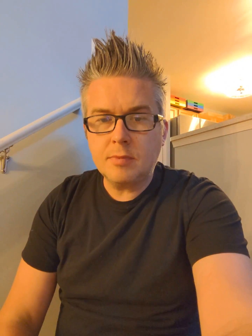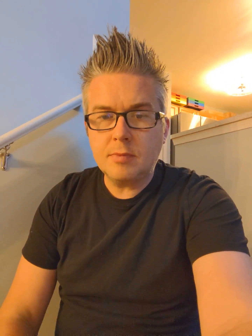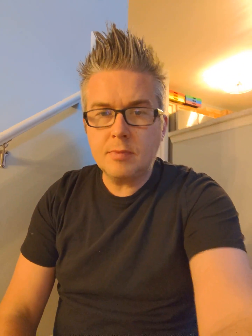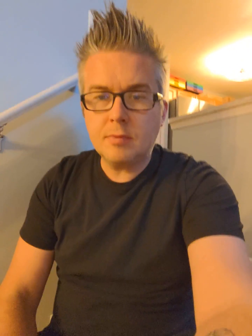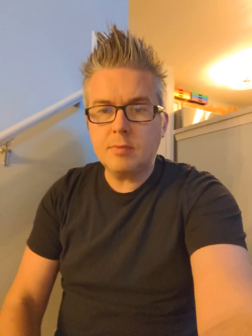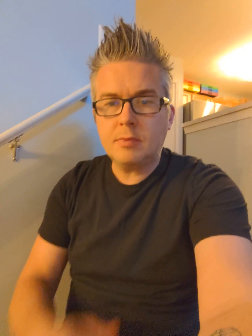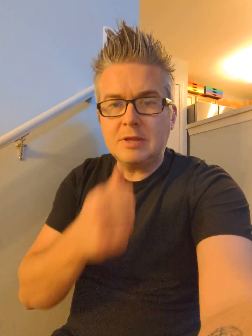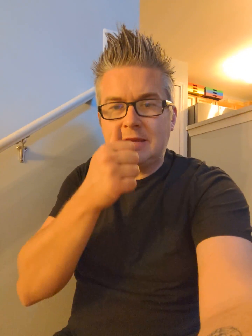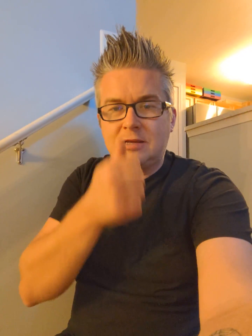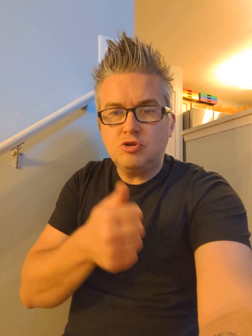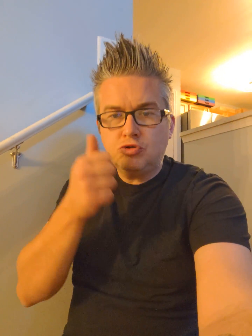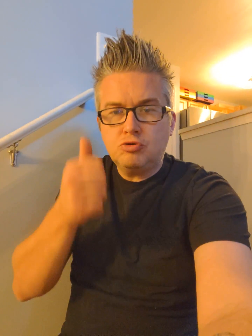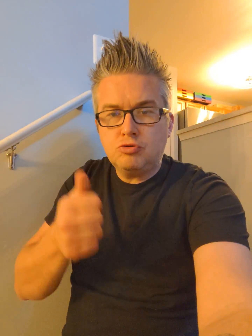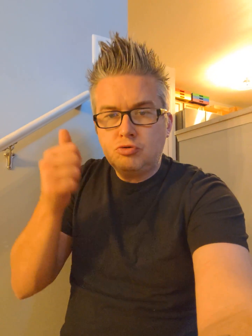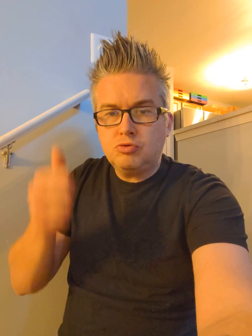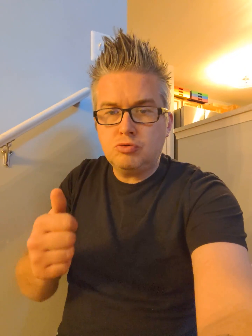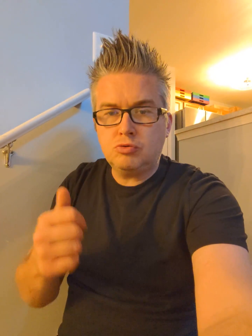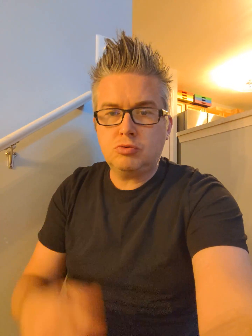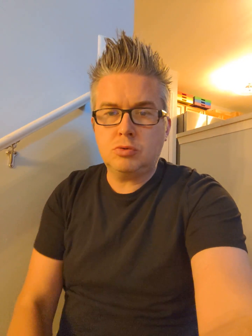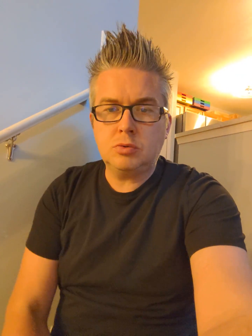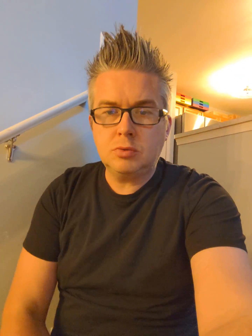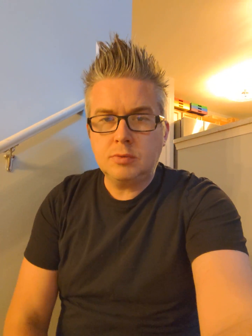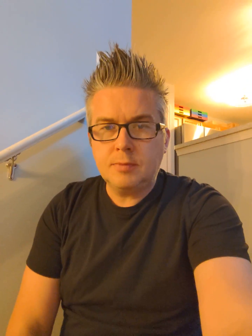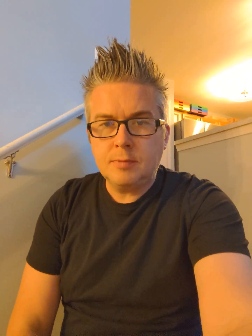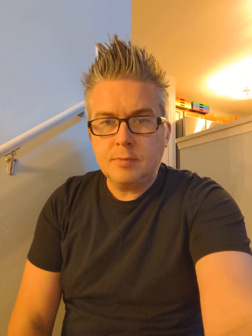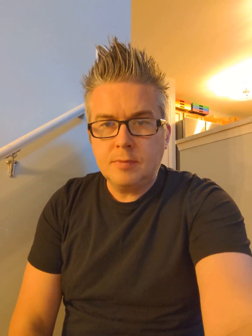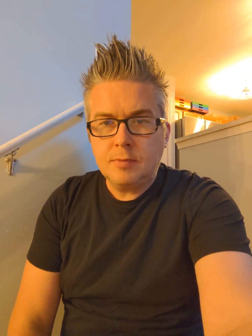each